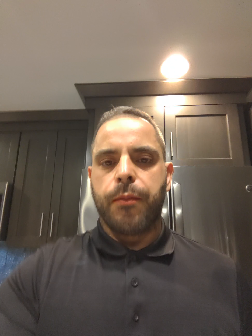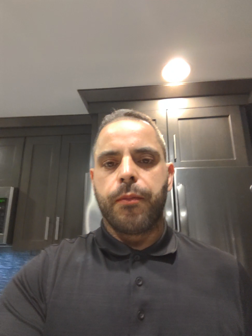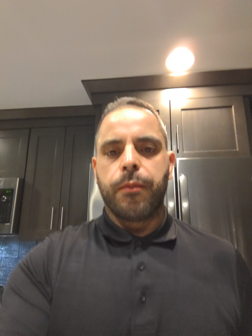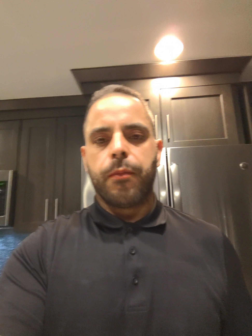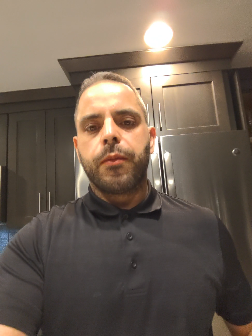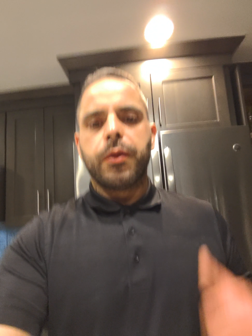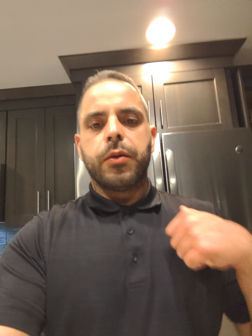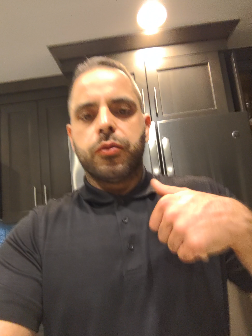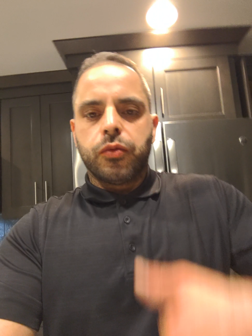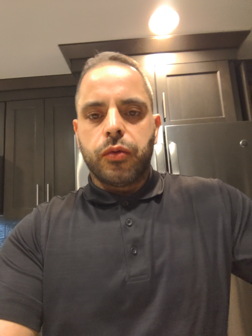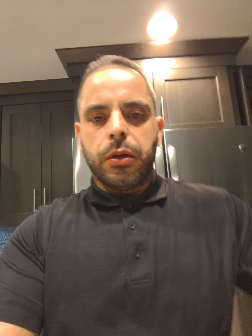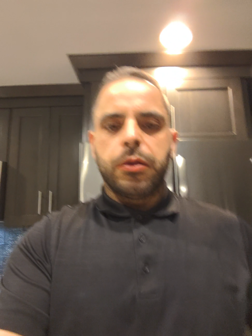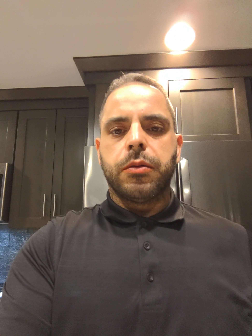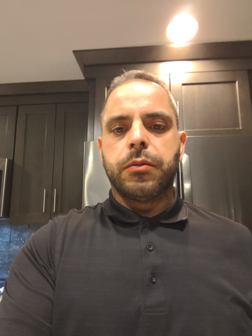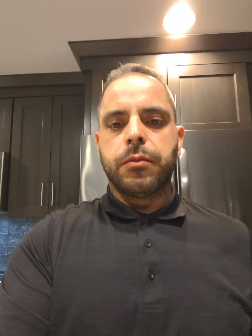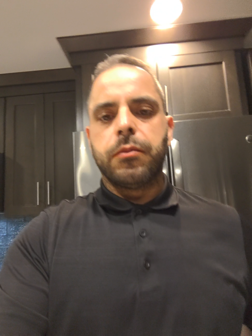jacket